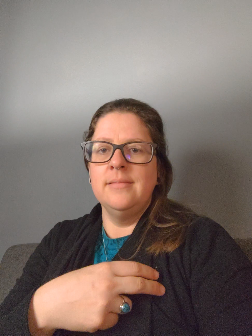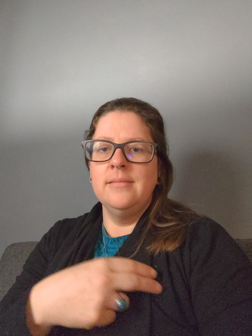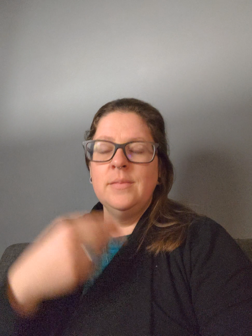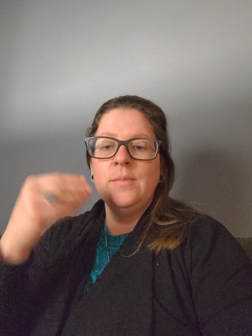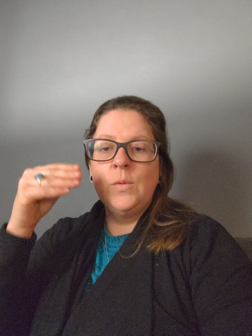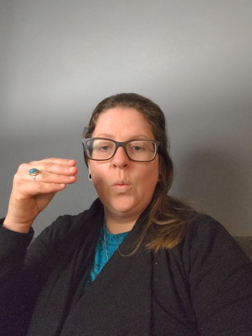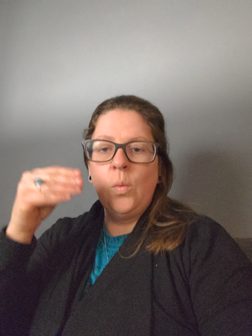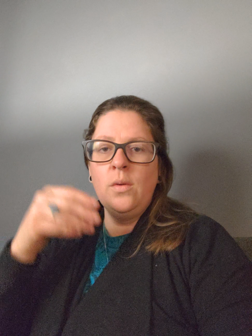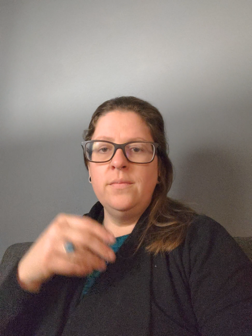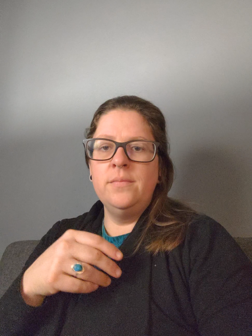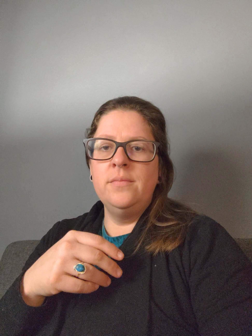store